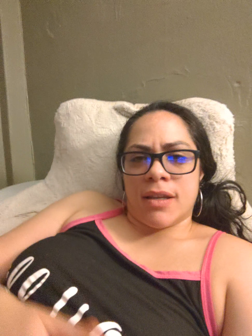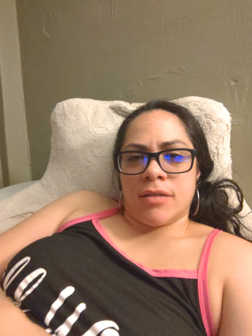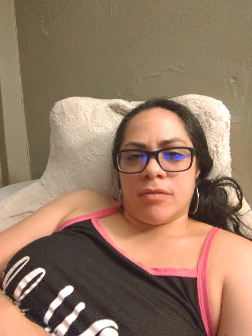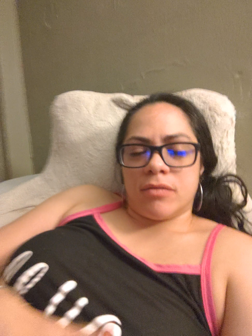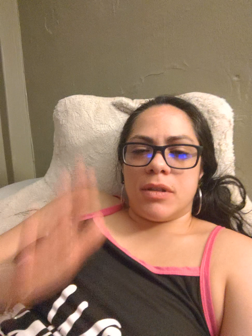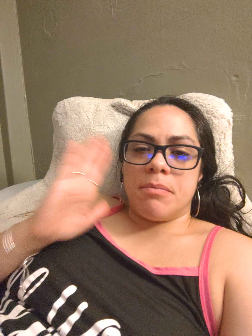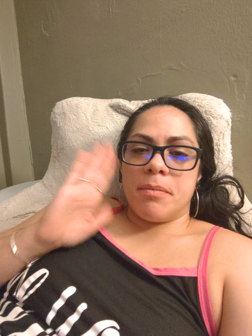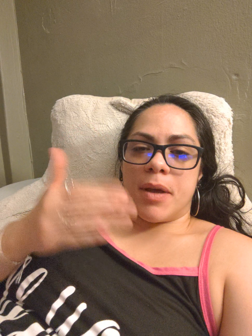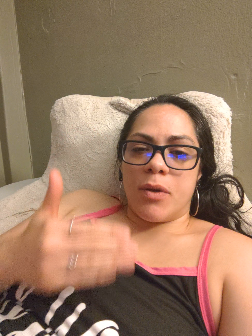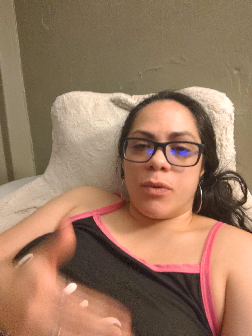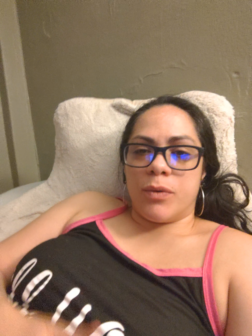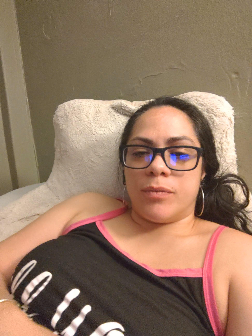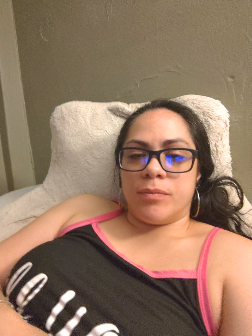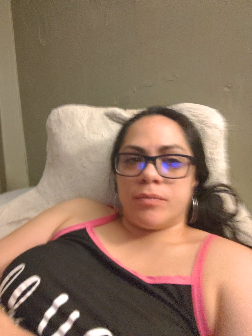bedroom